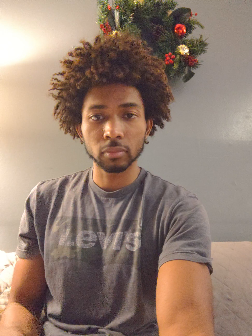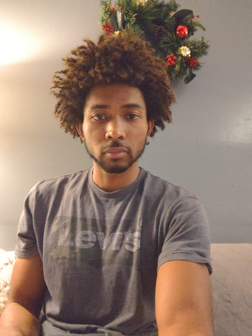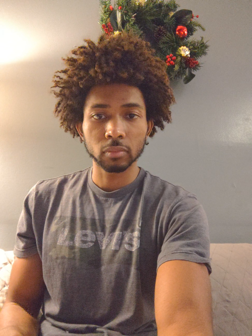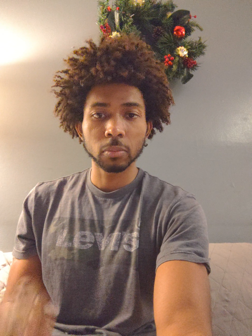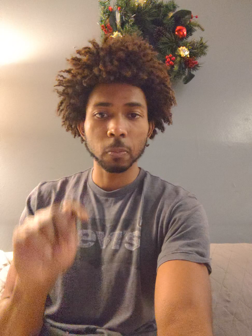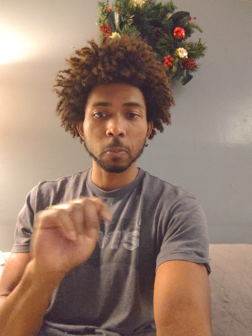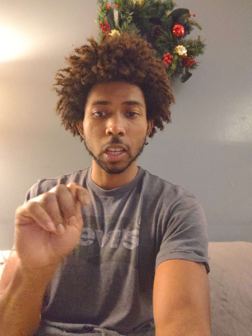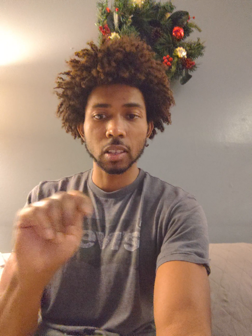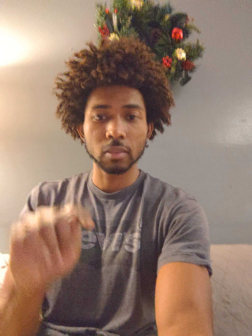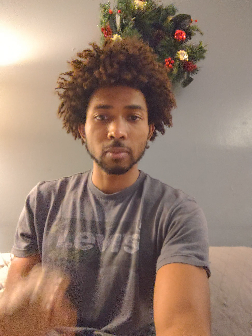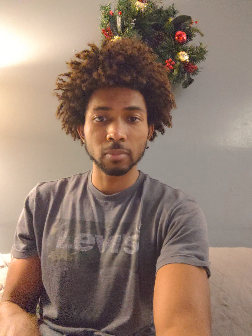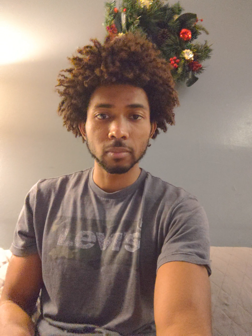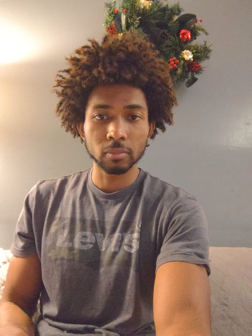potty